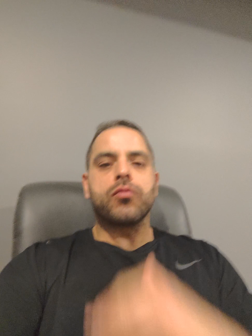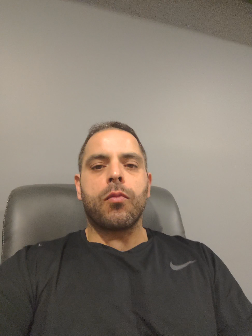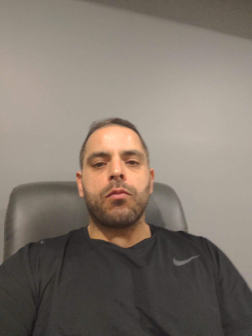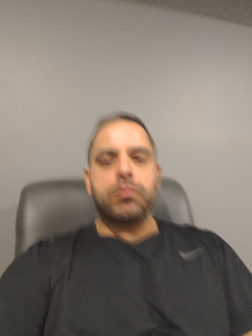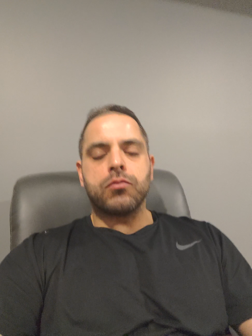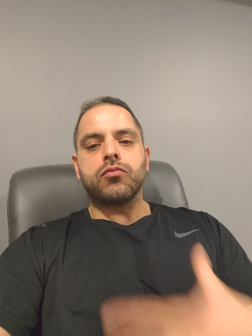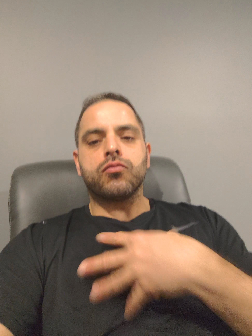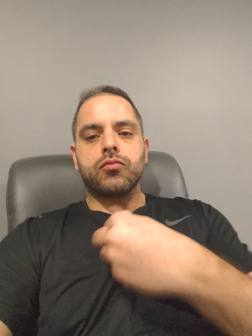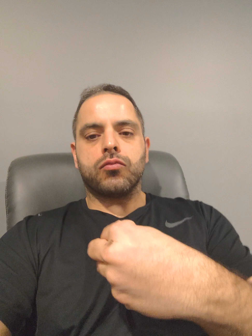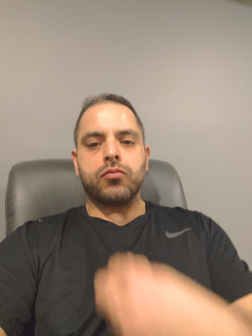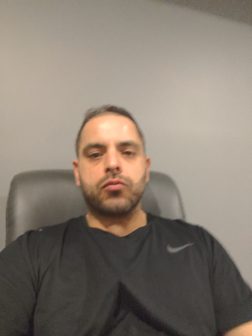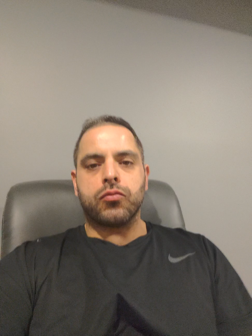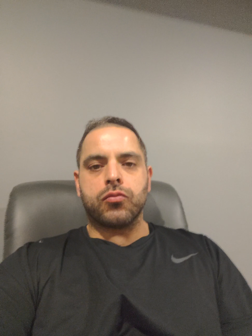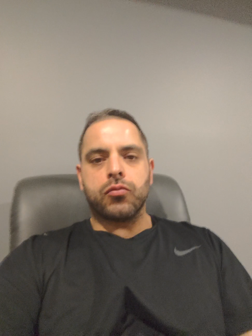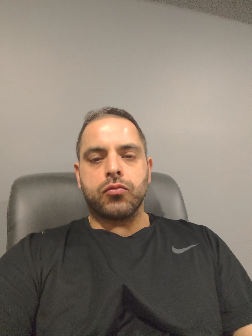white